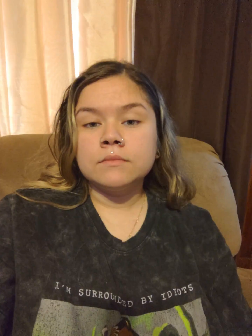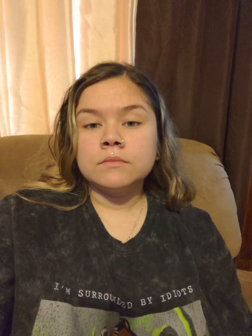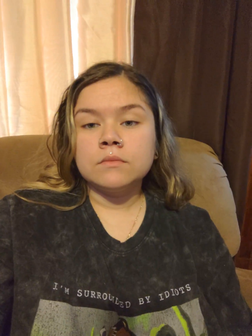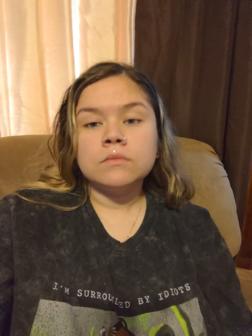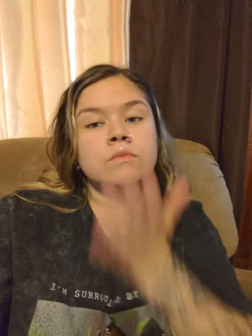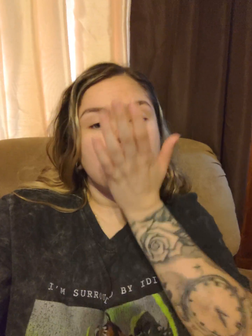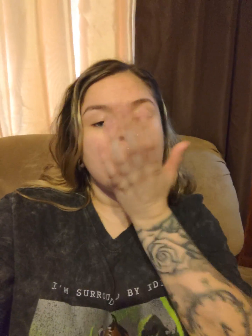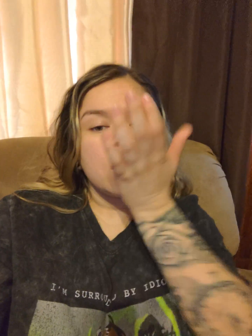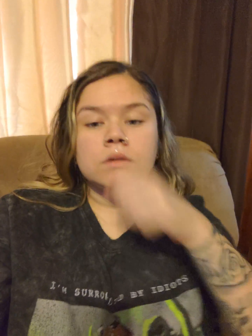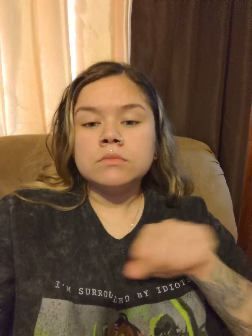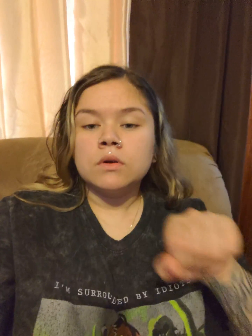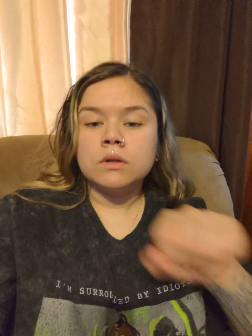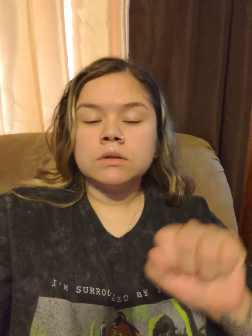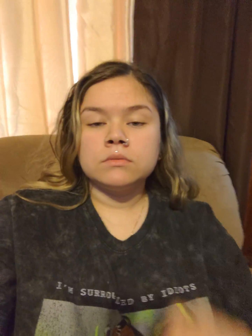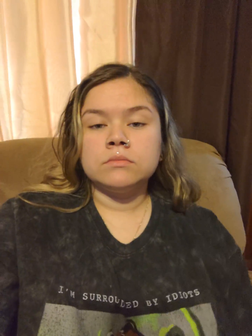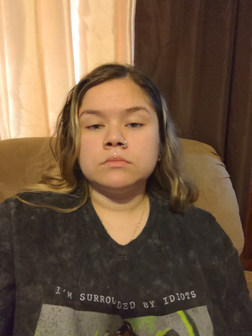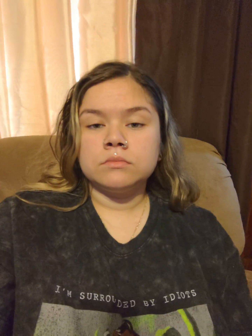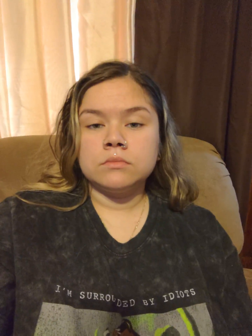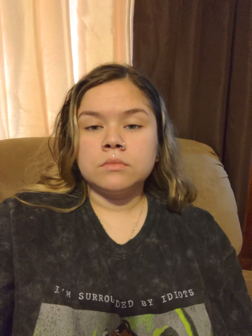lawn mower